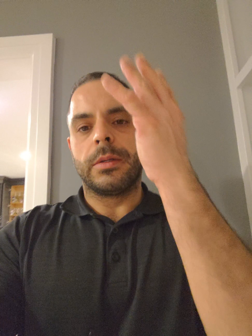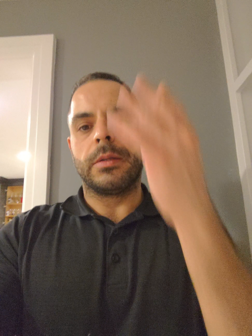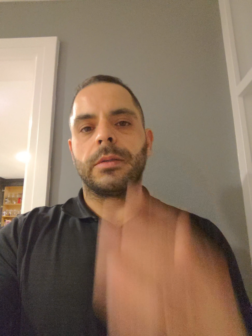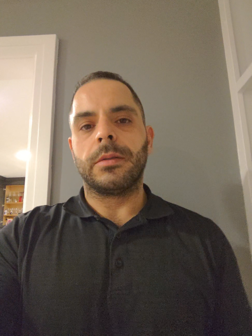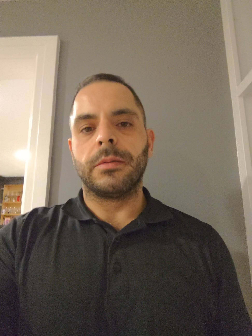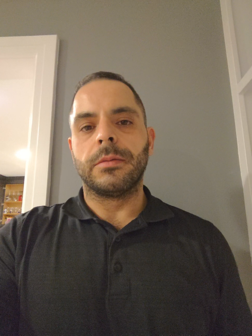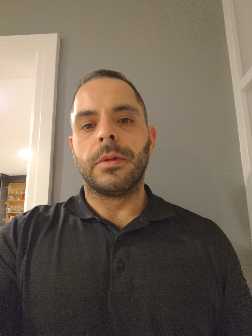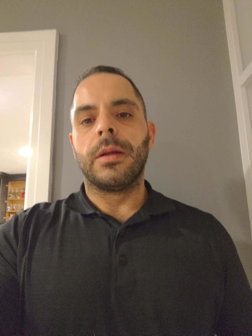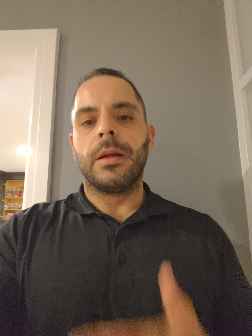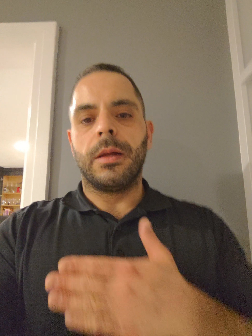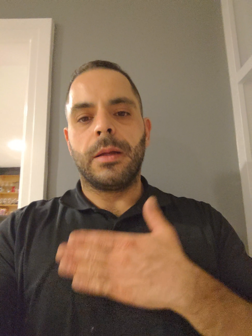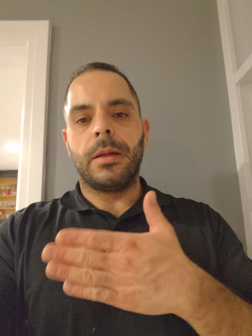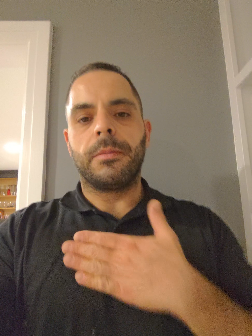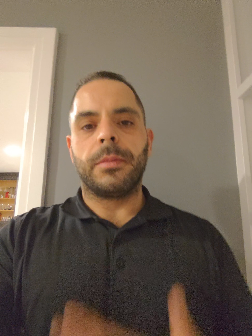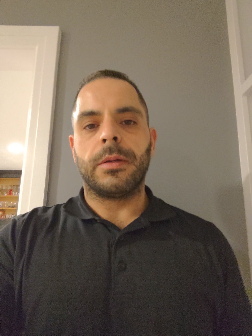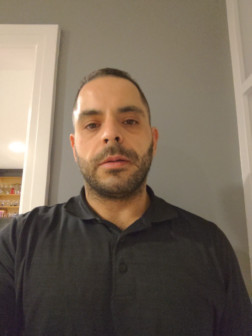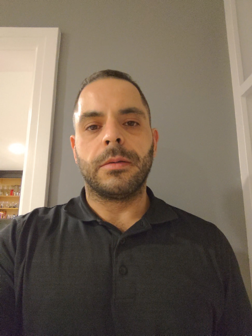happy